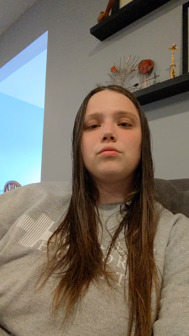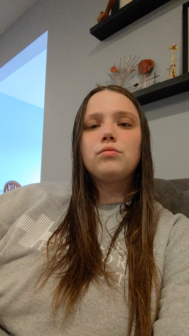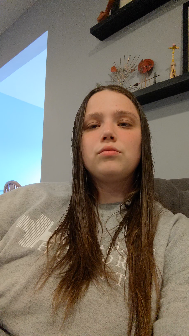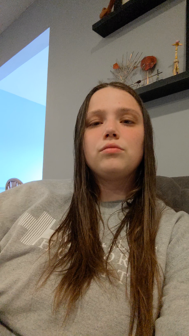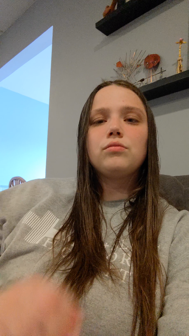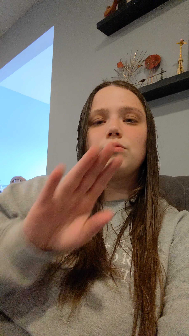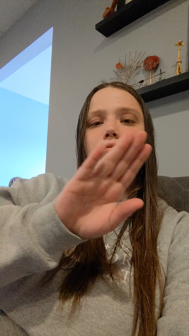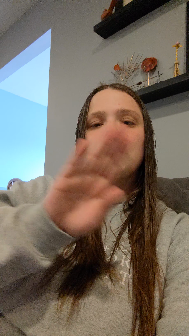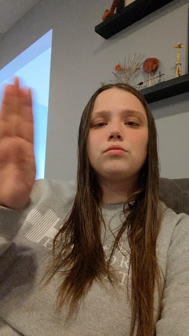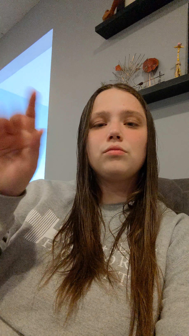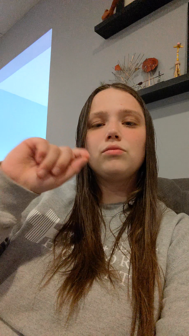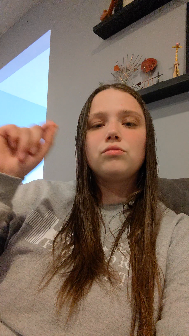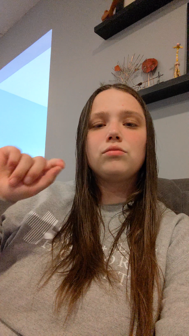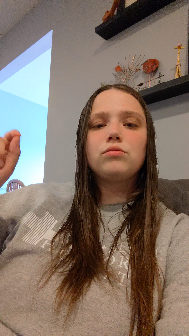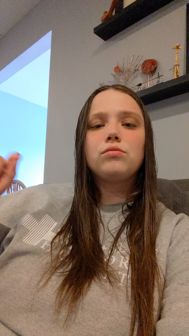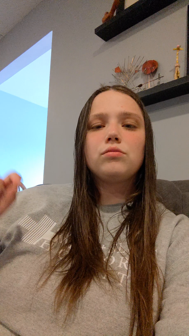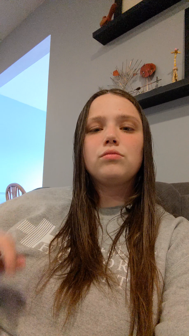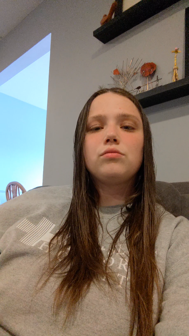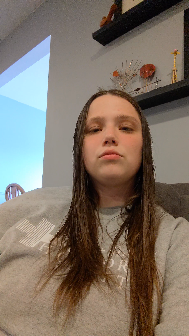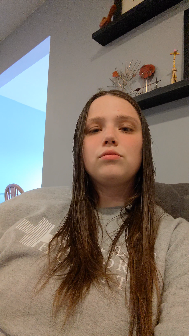chalk